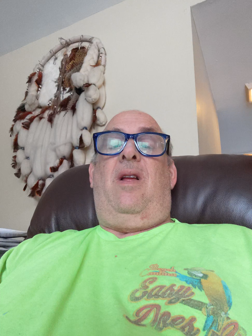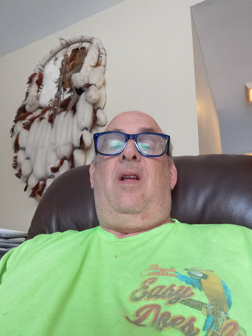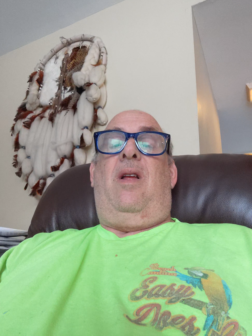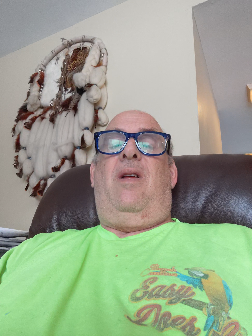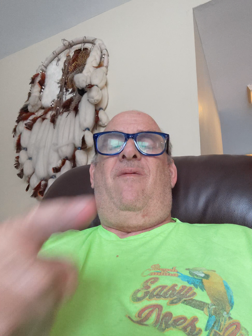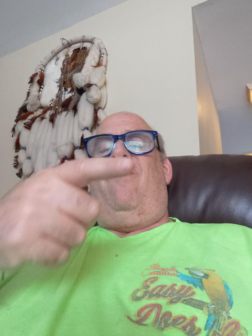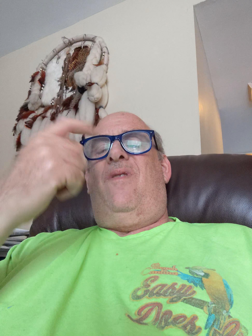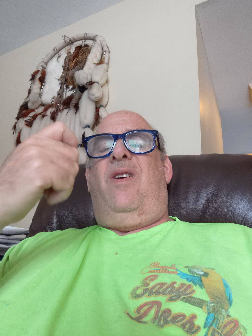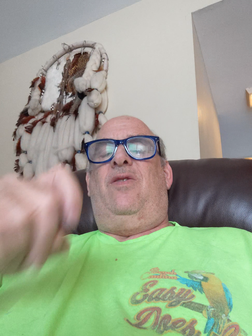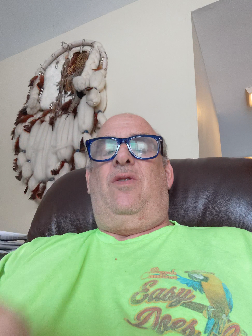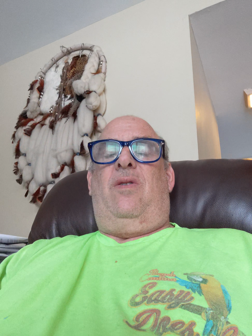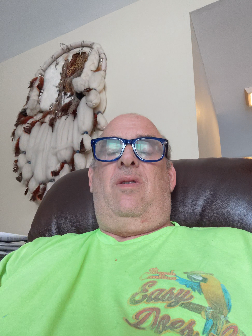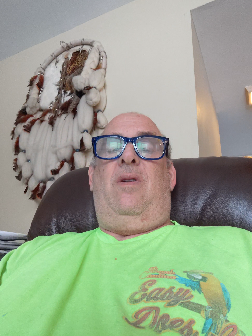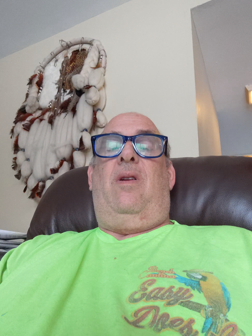fast